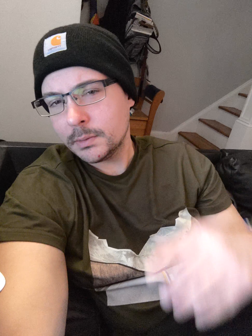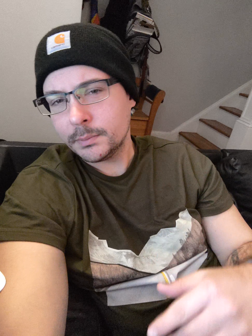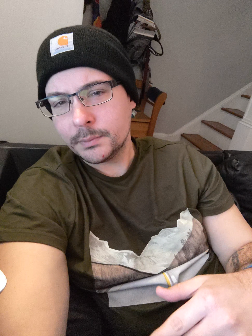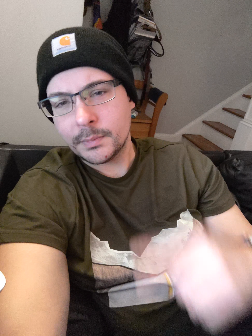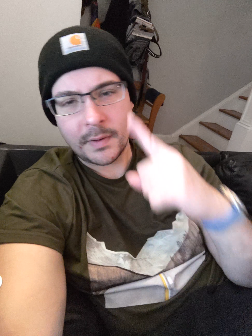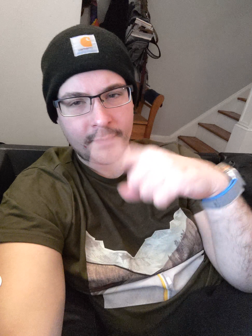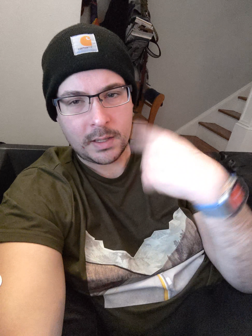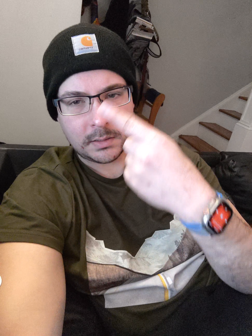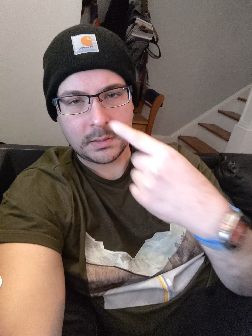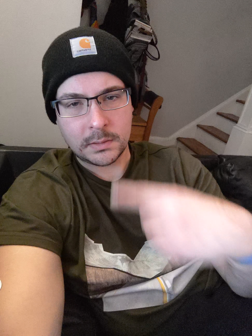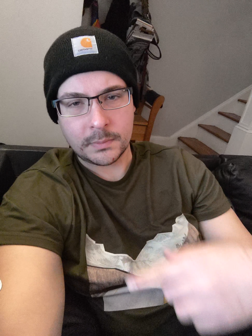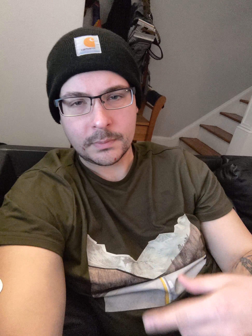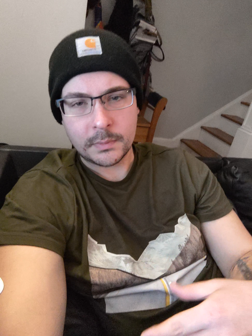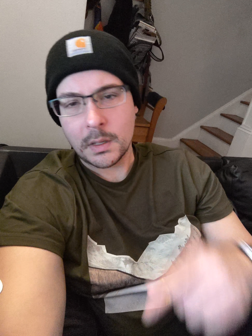face